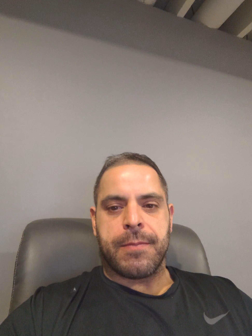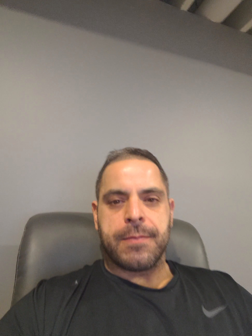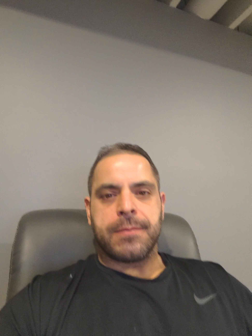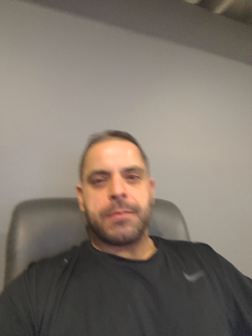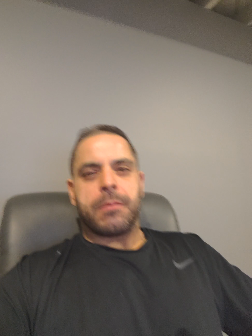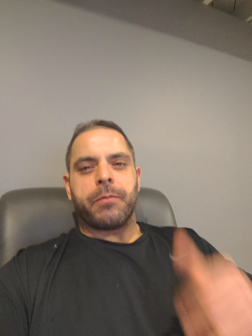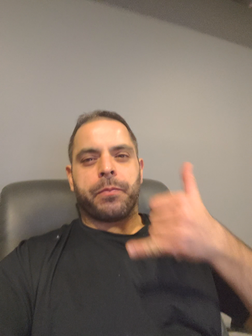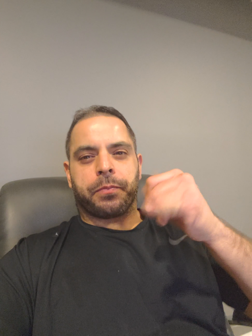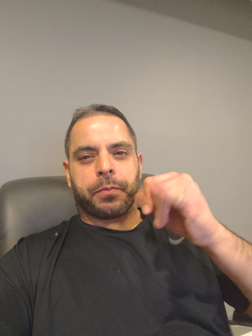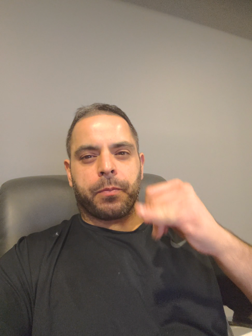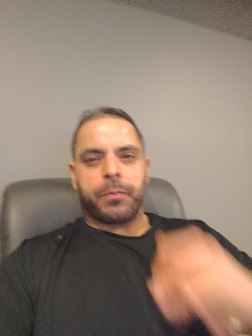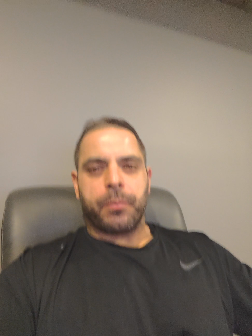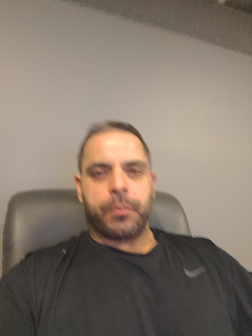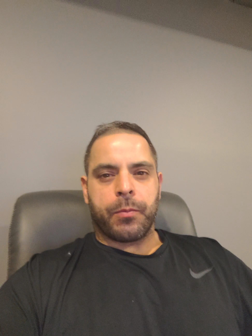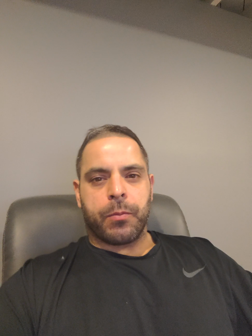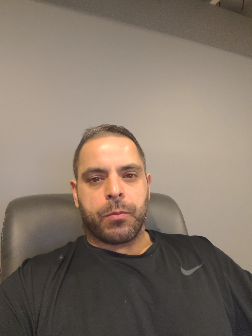yellow